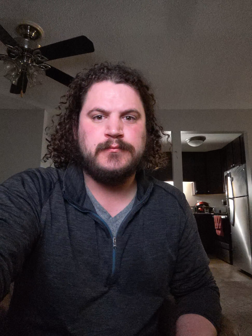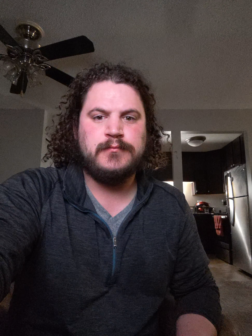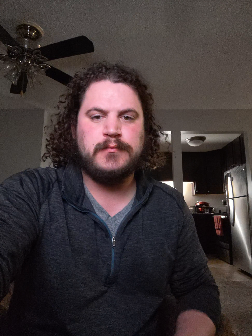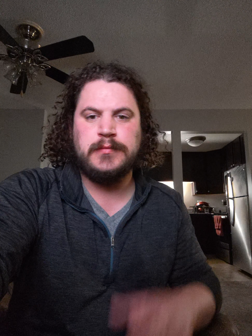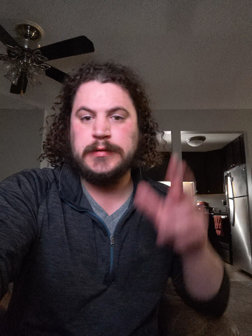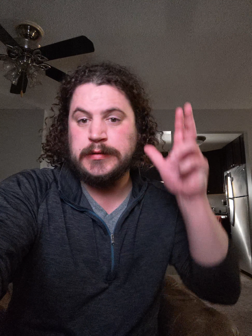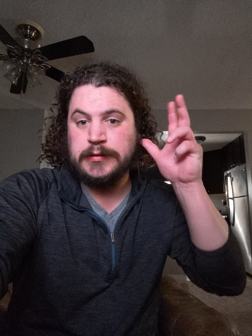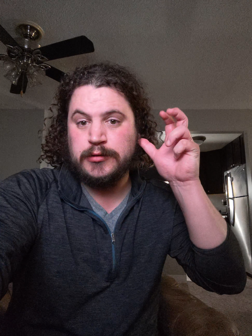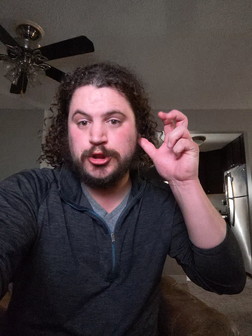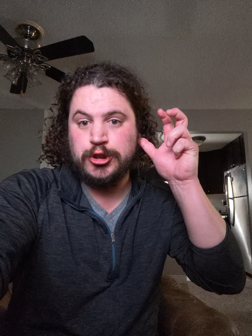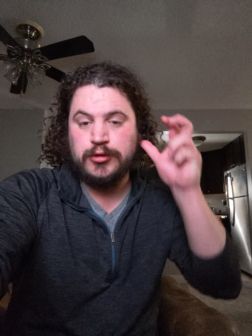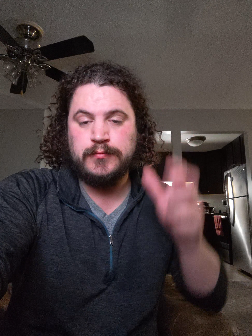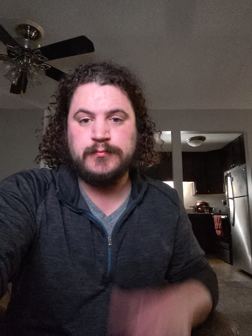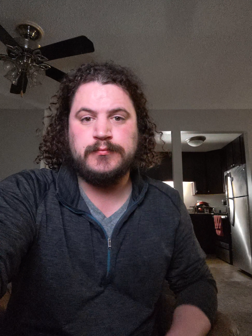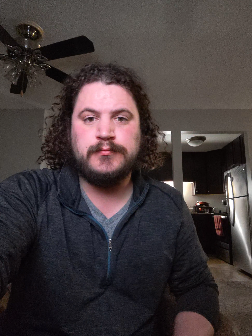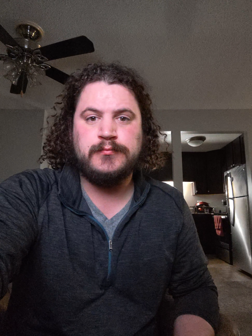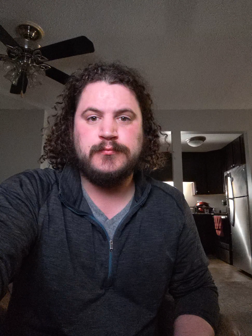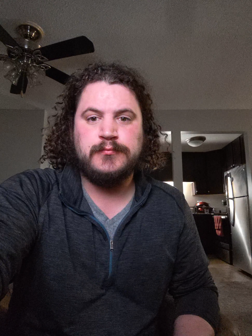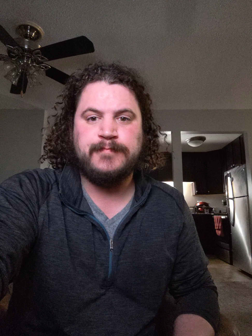hear